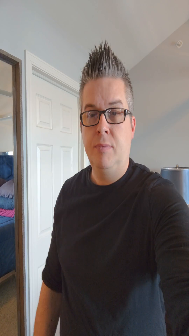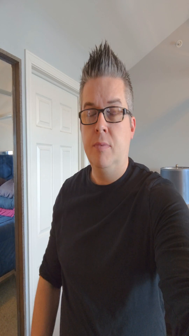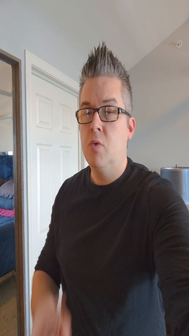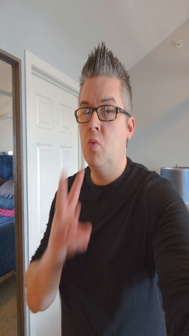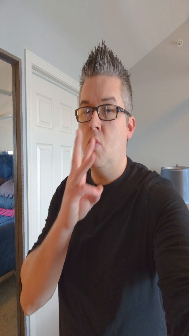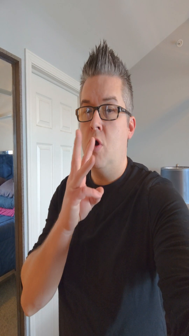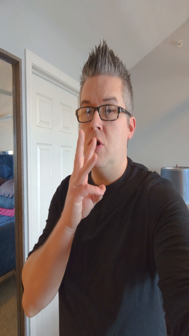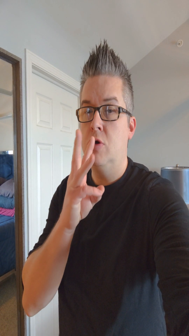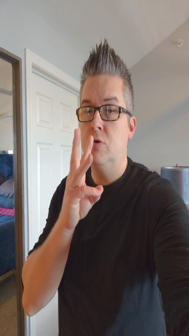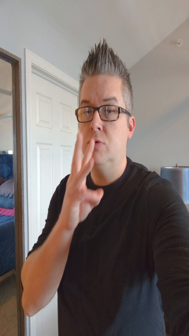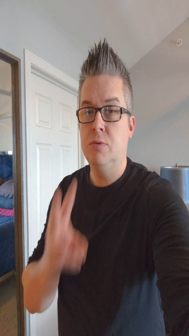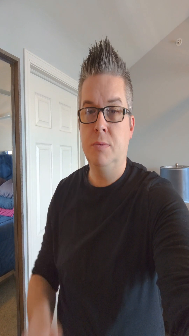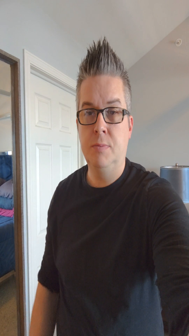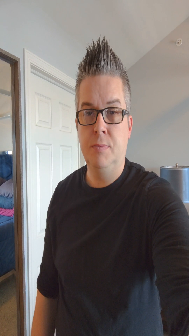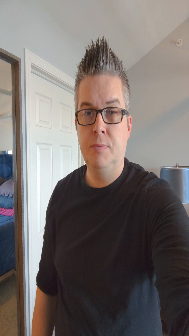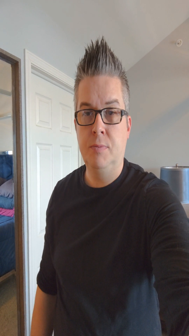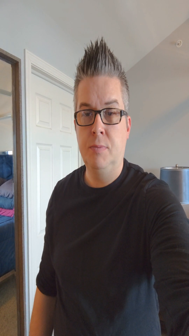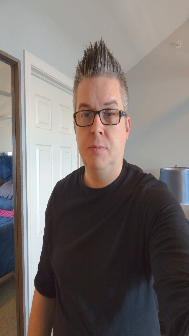water